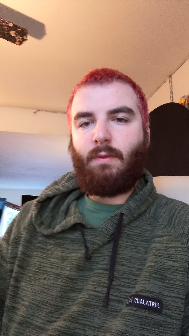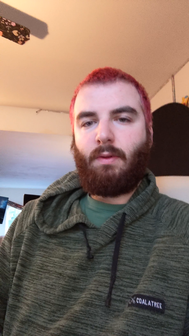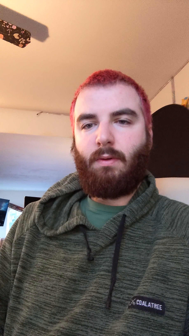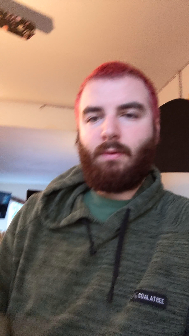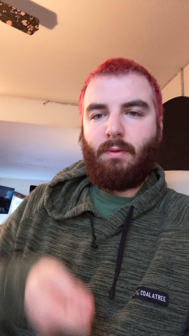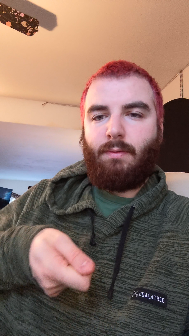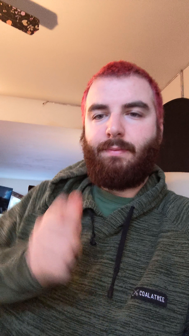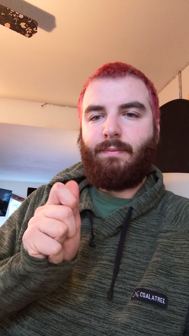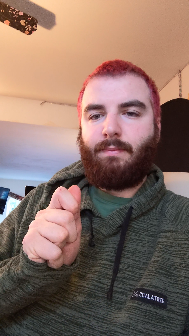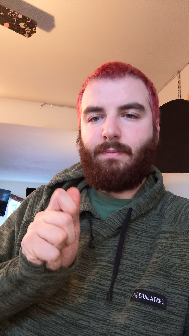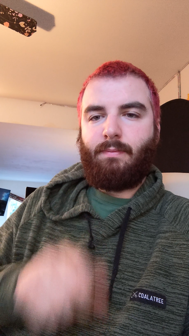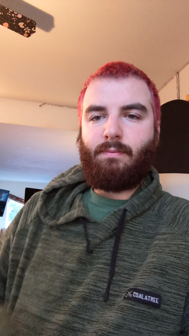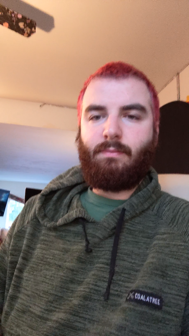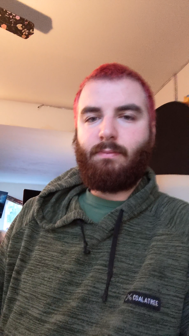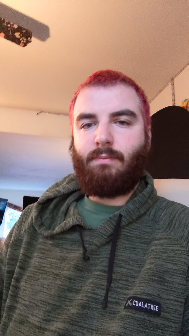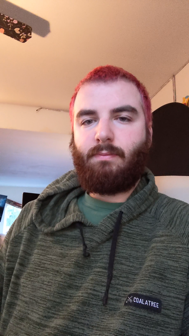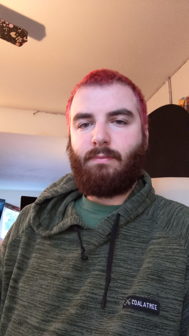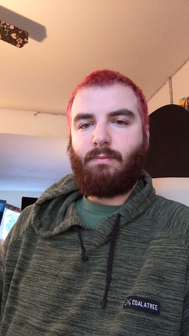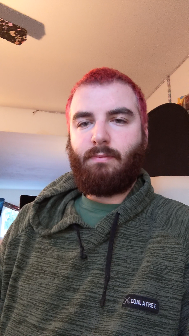shovel